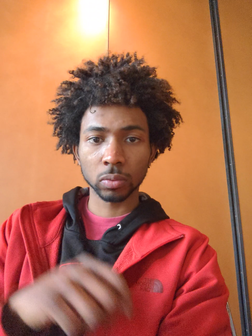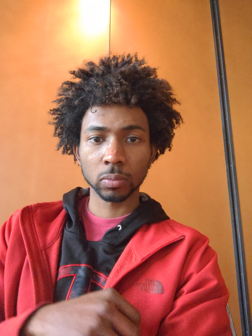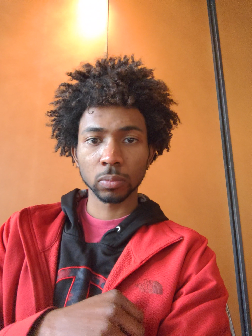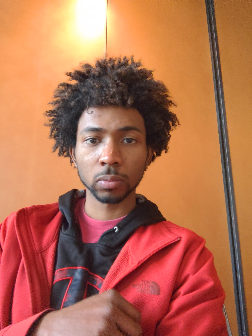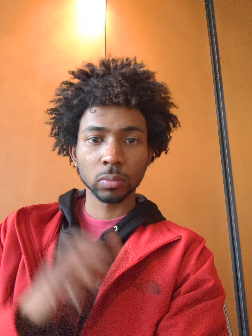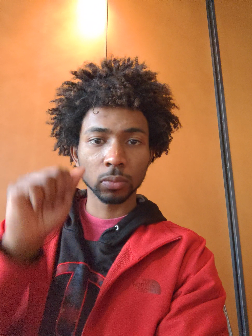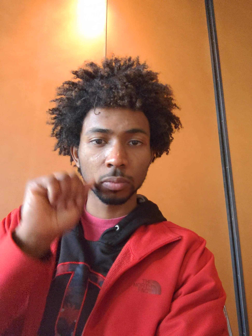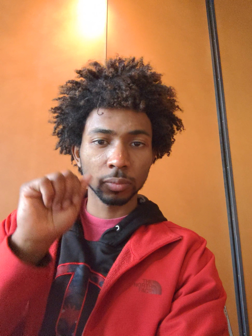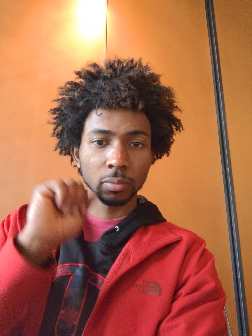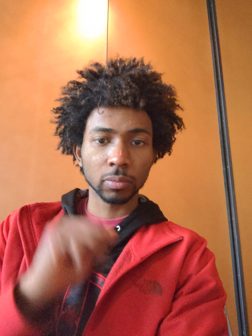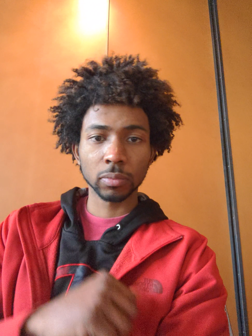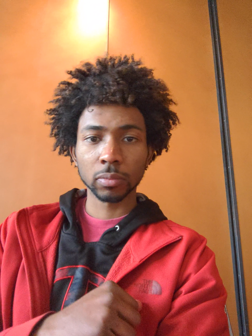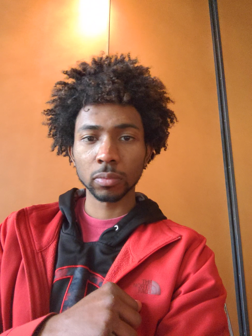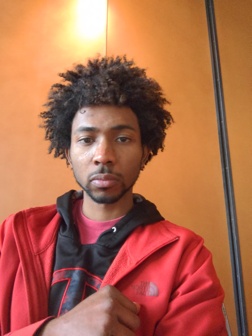aunt